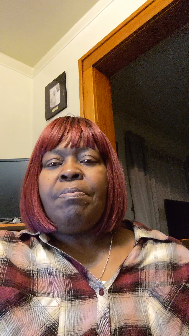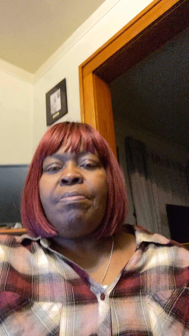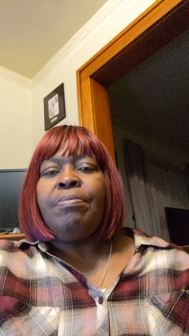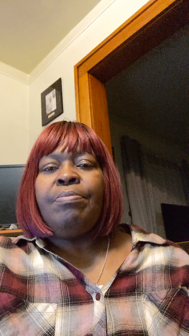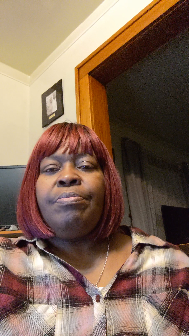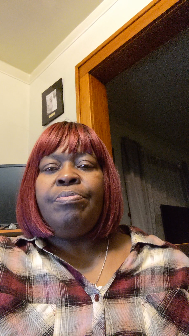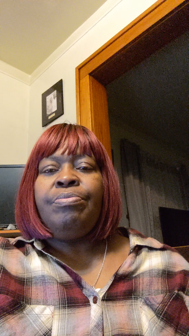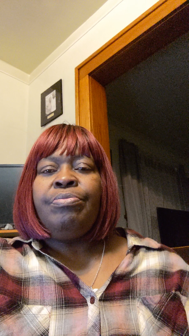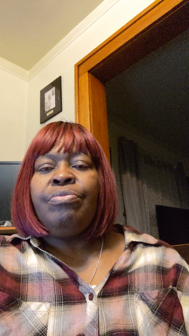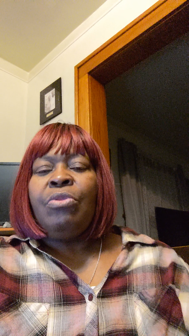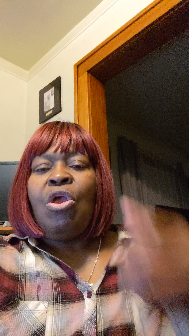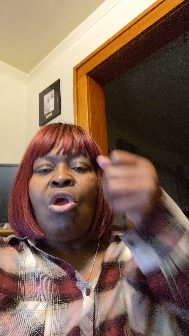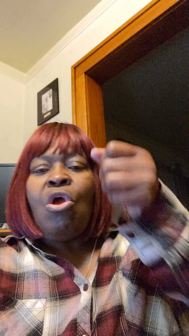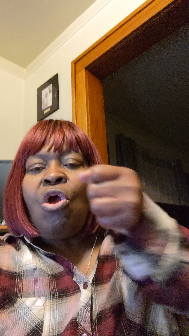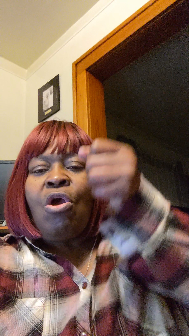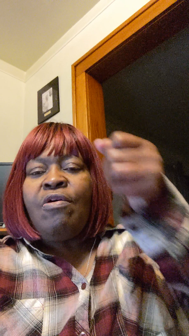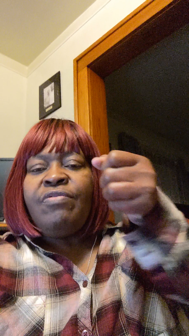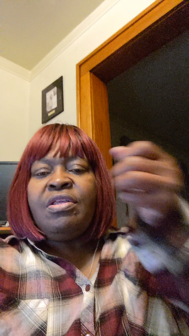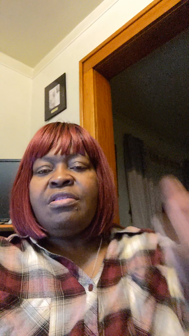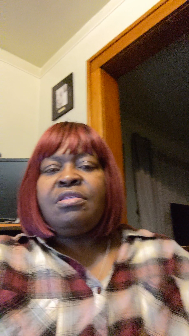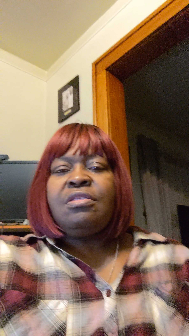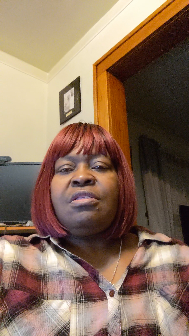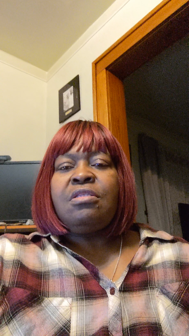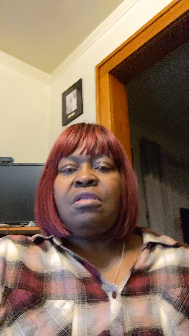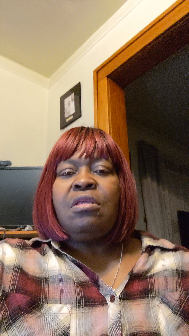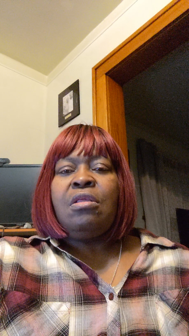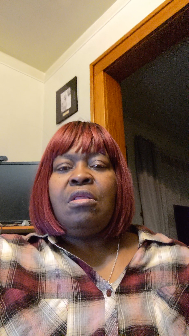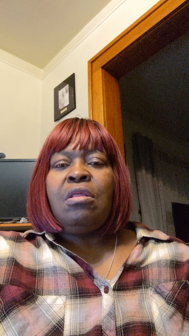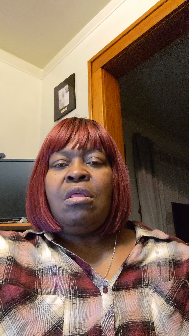coffee